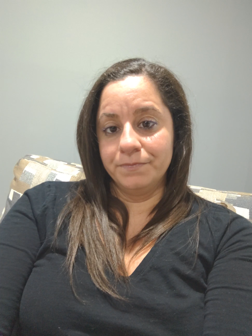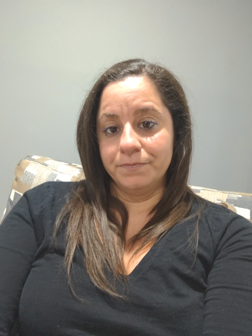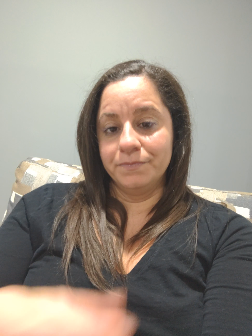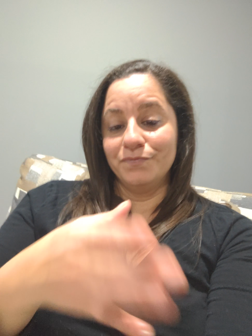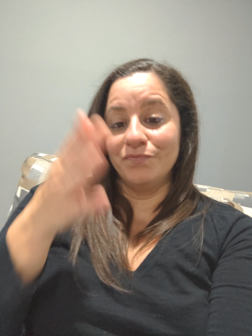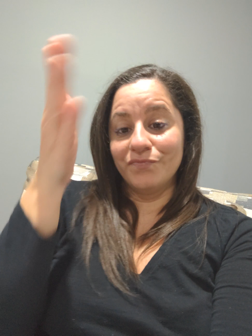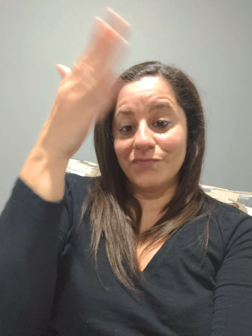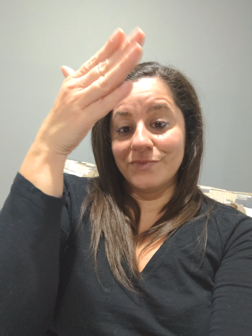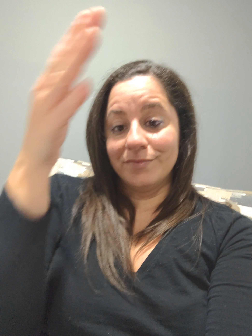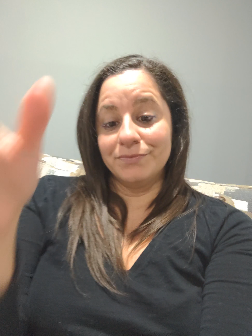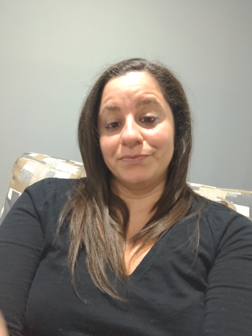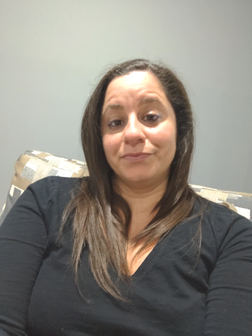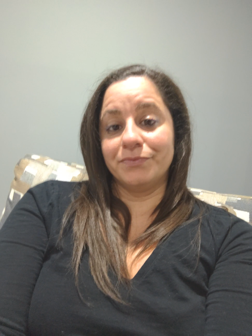flag